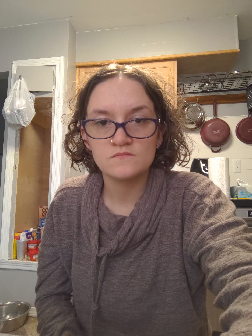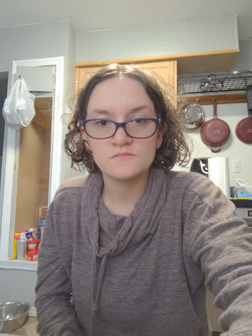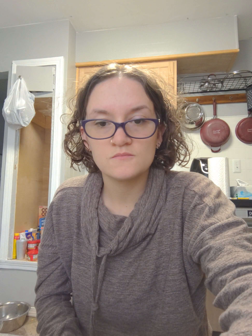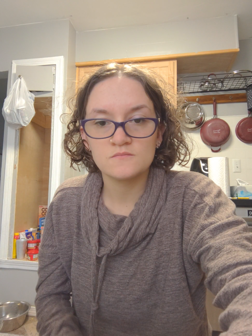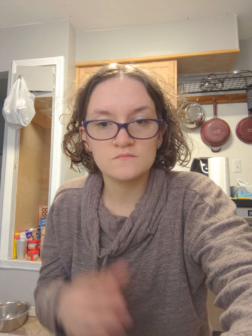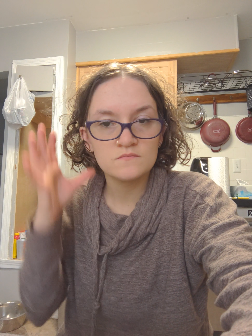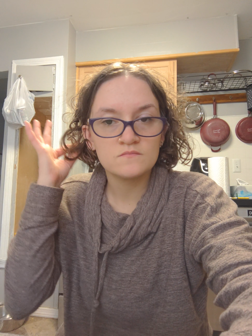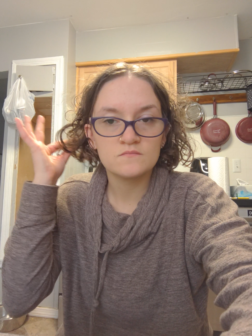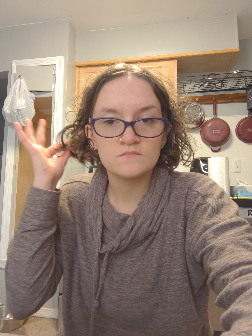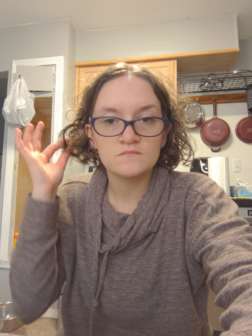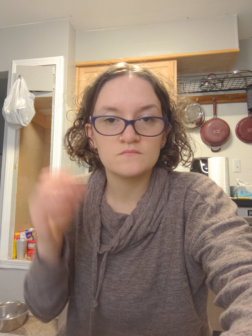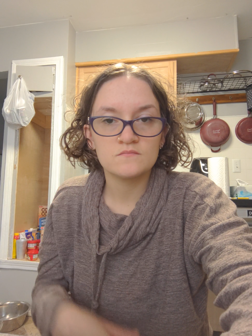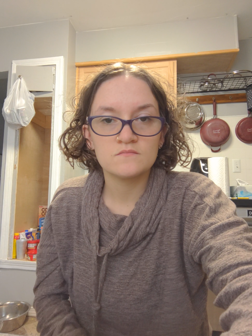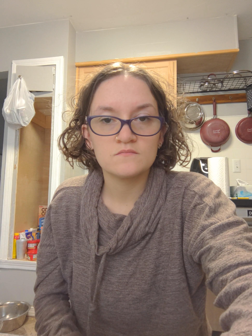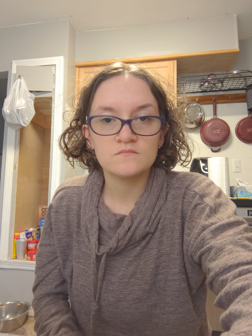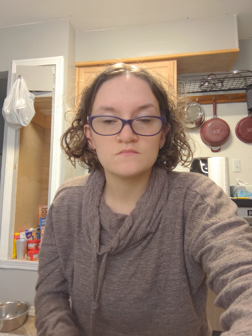hair